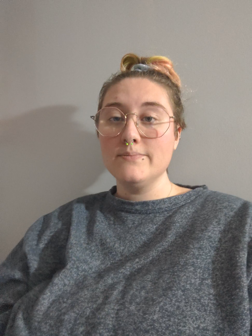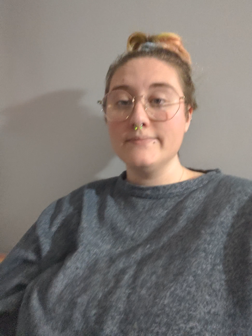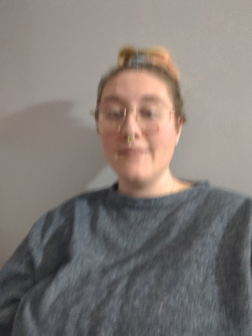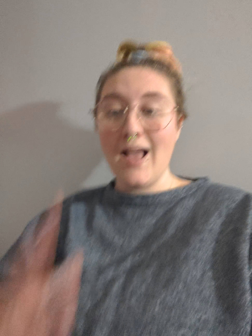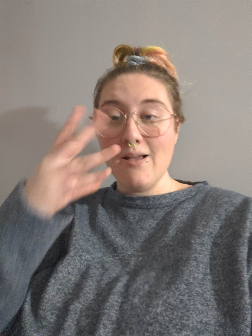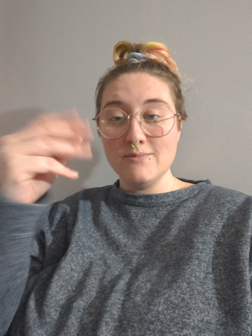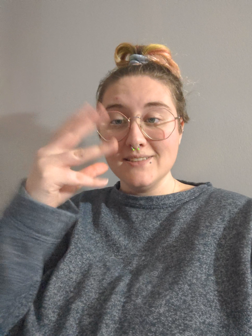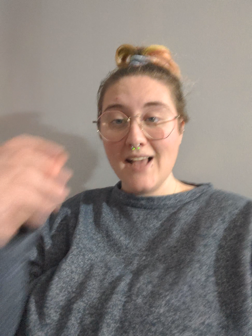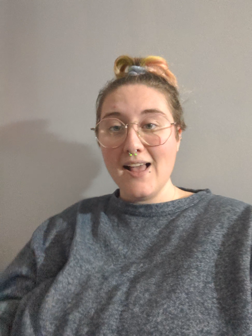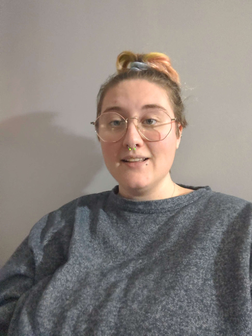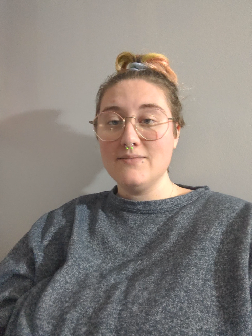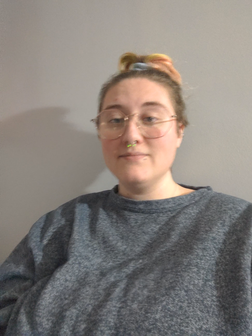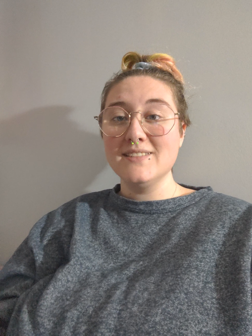outside